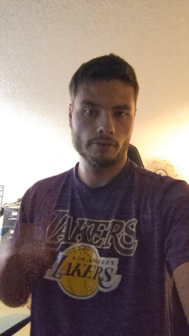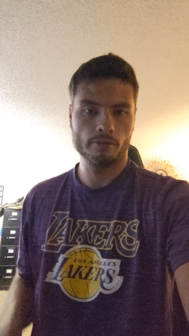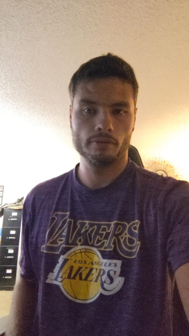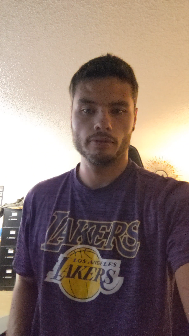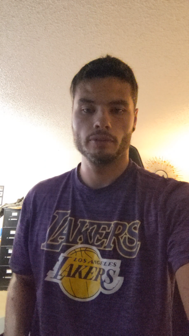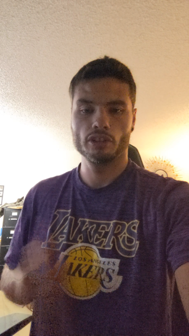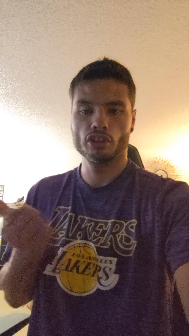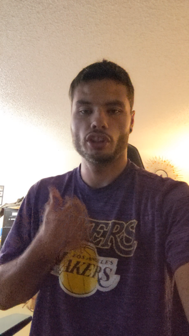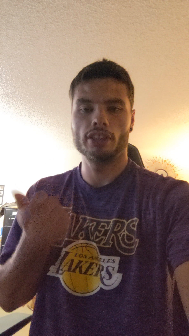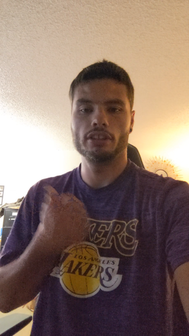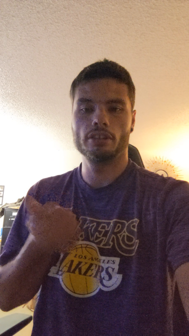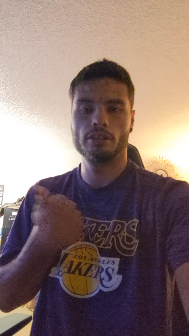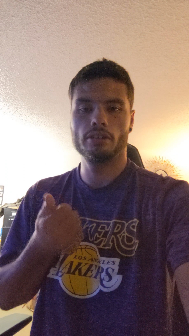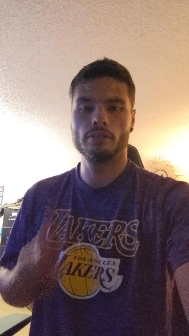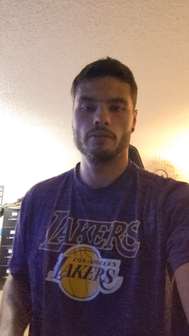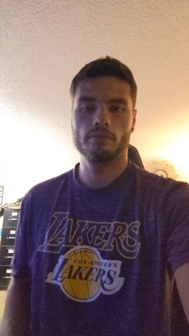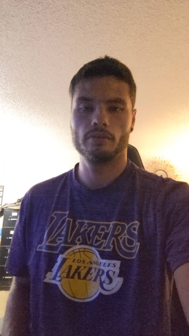chase